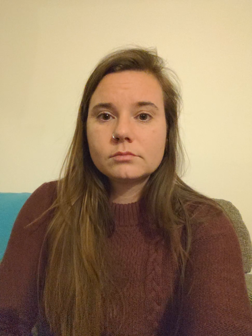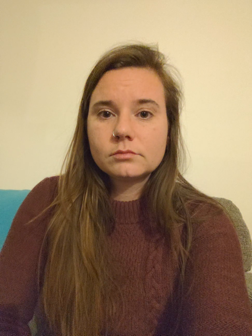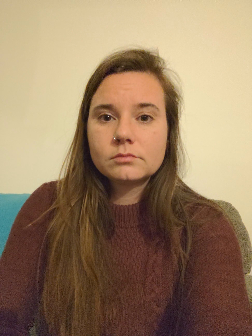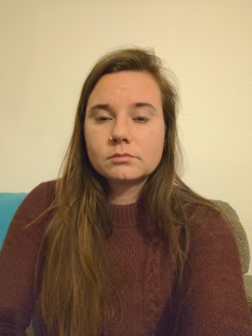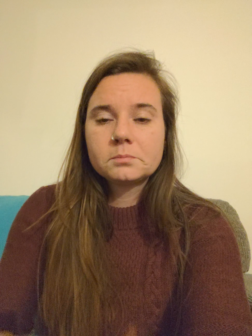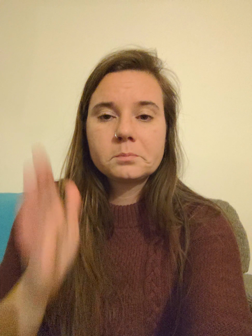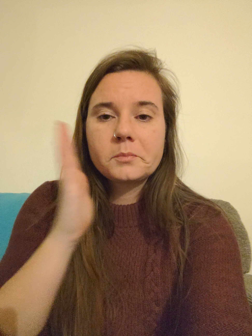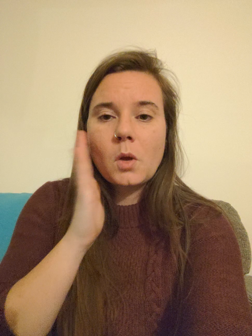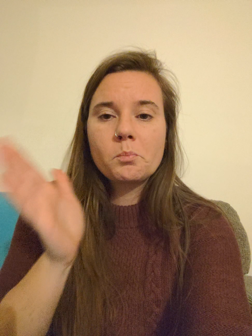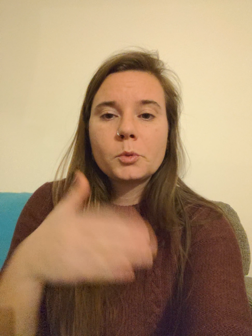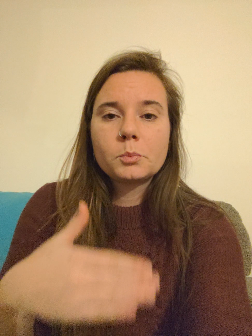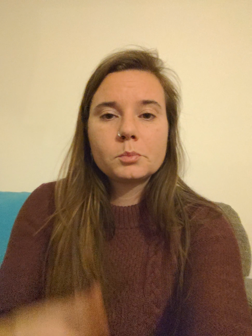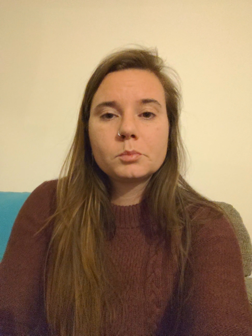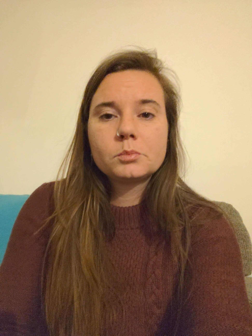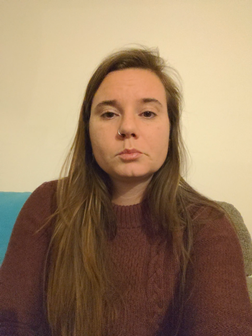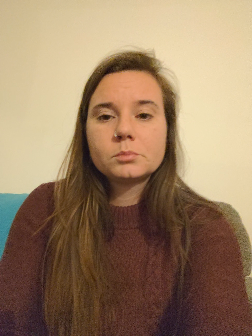bedroom